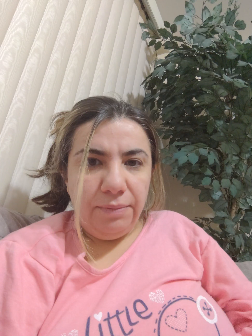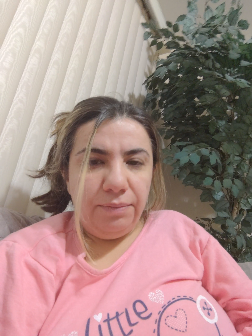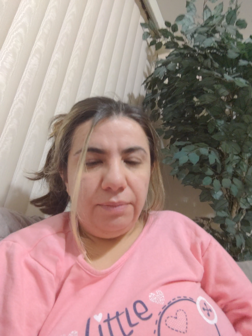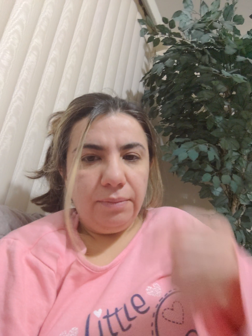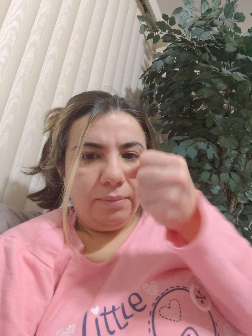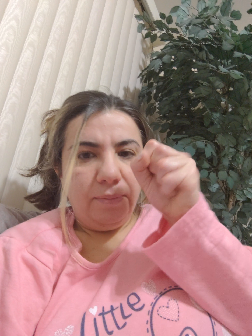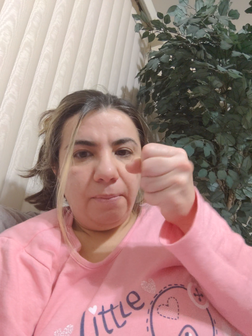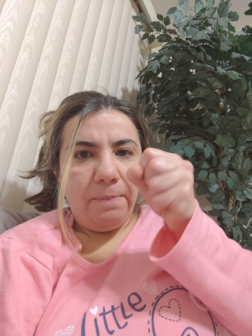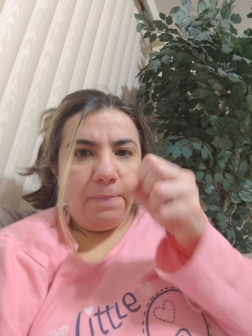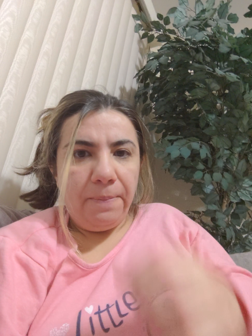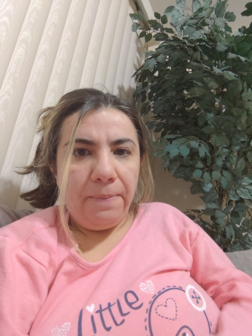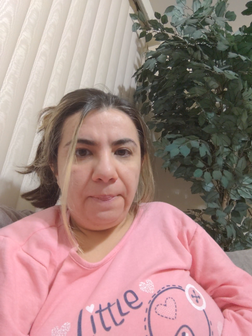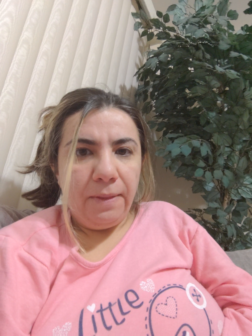make